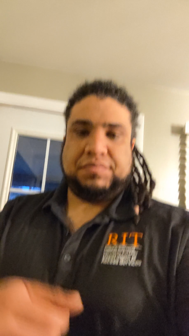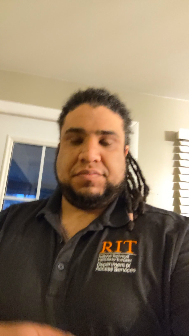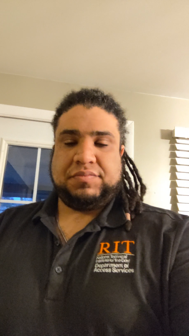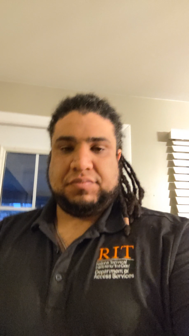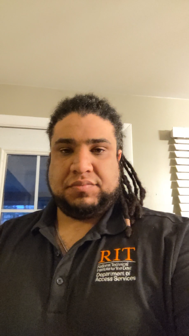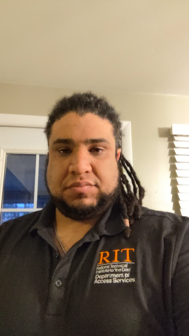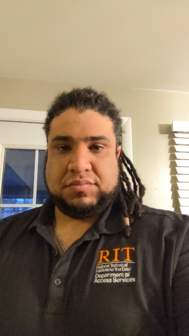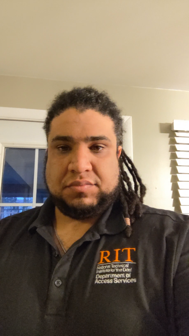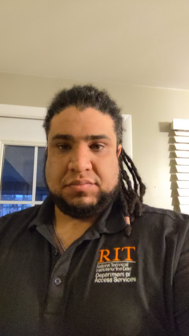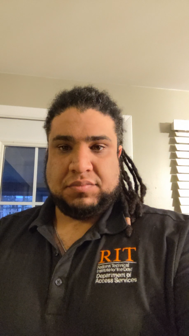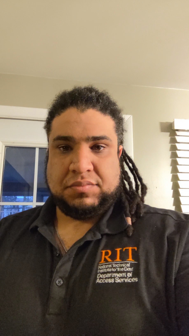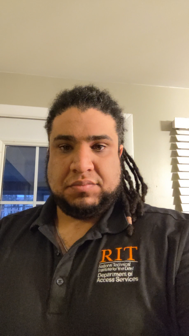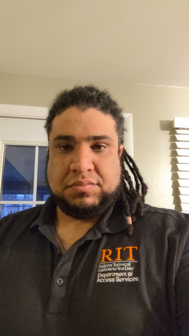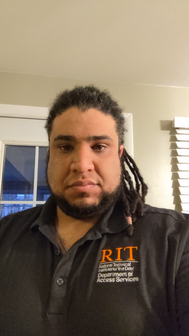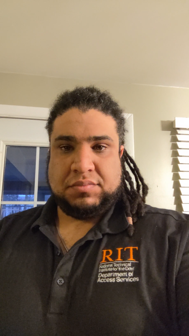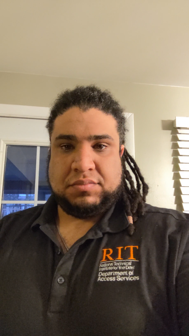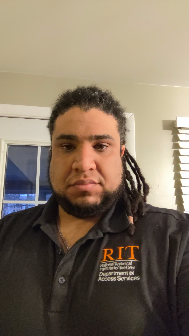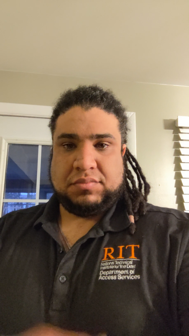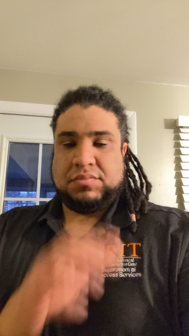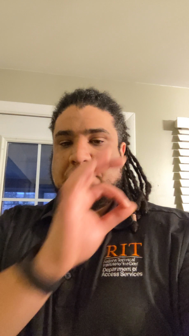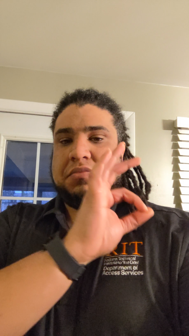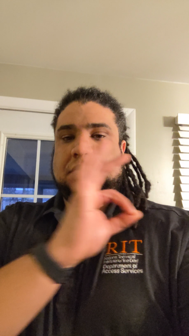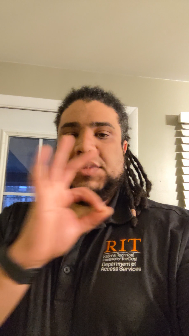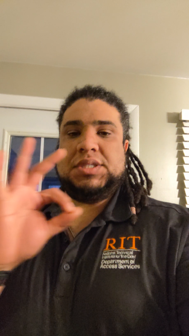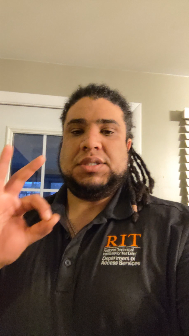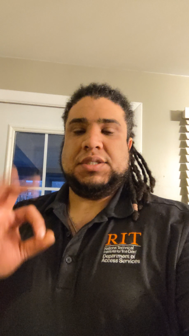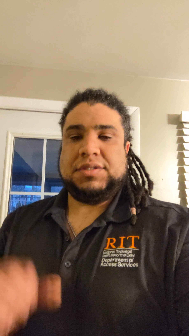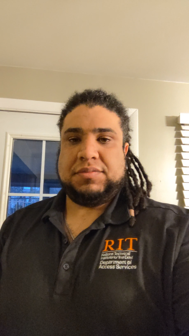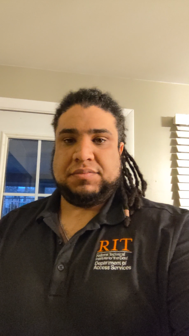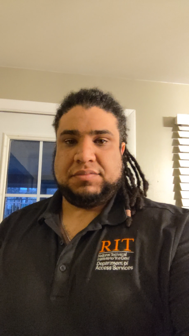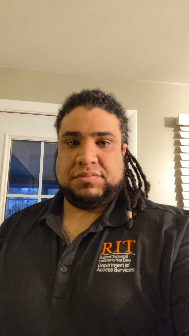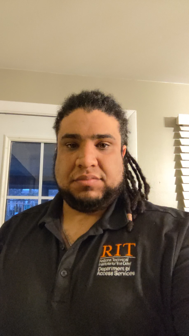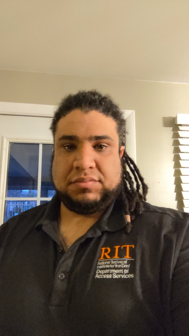beads